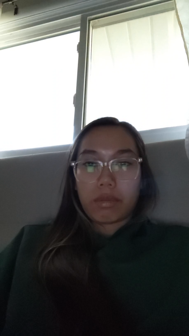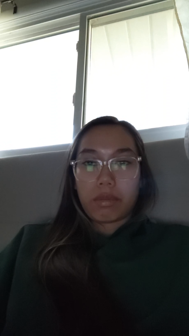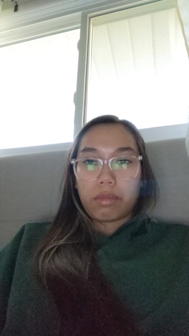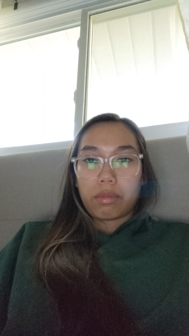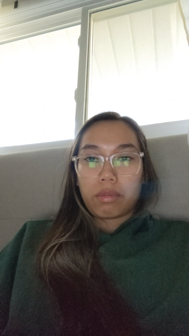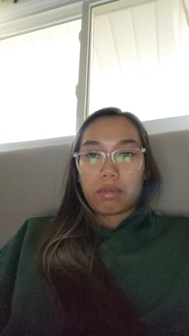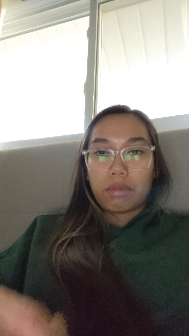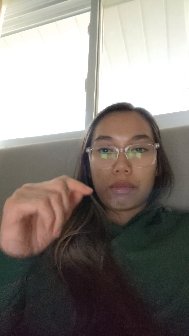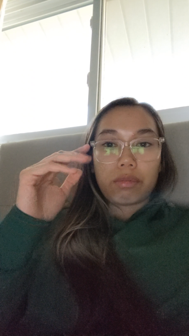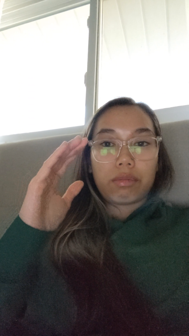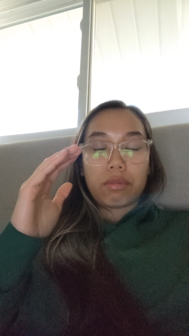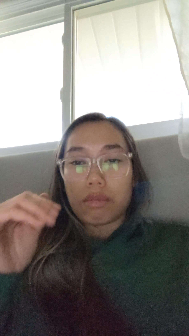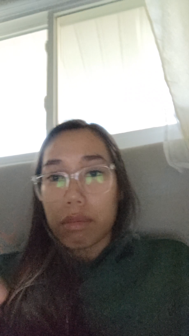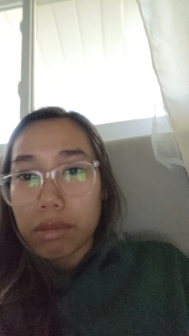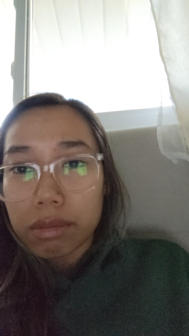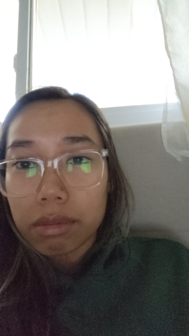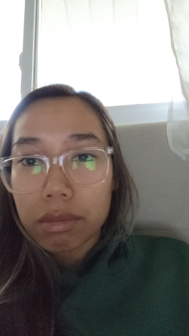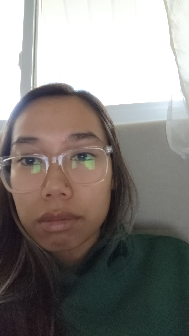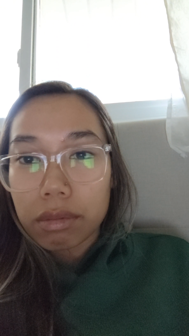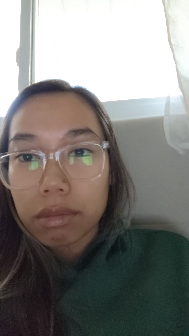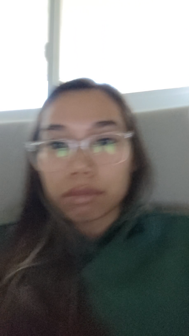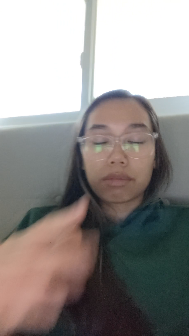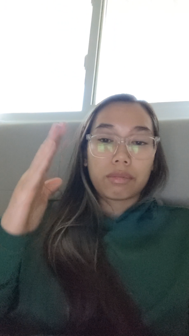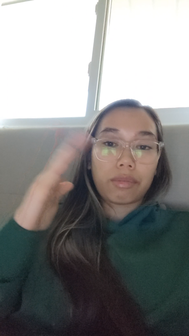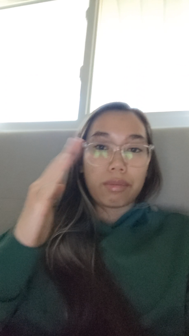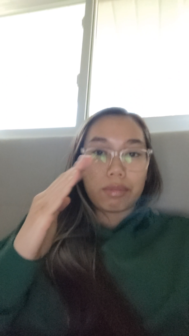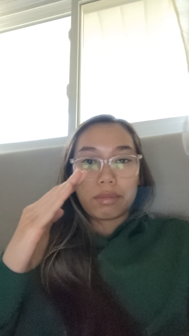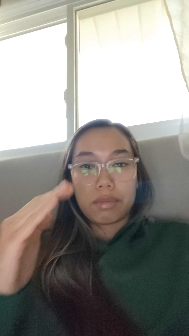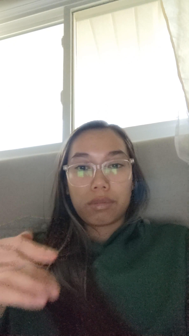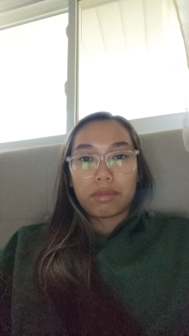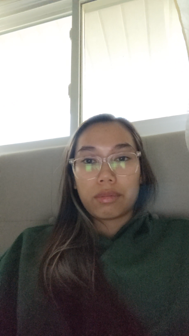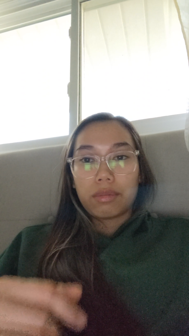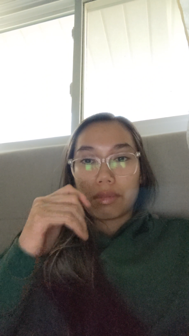downtown